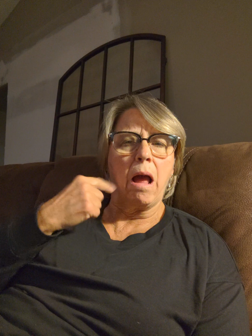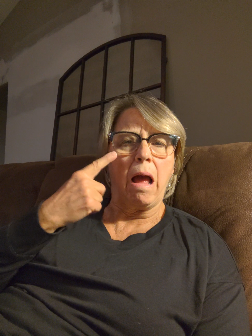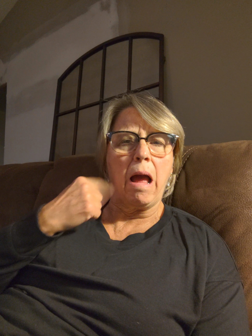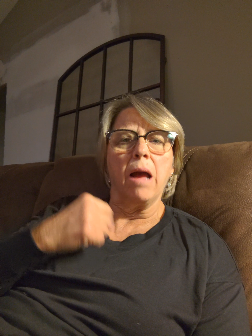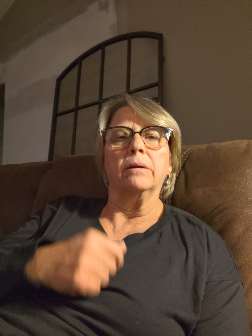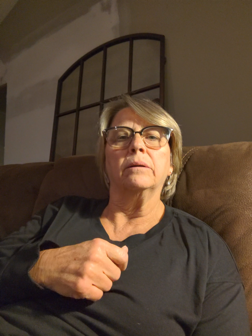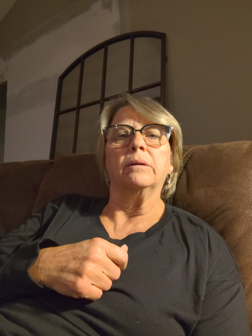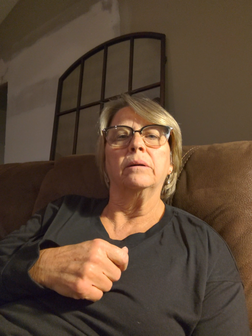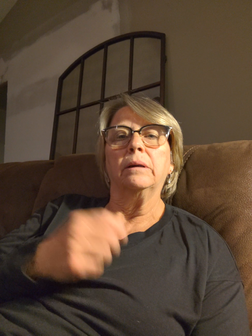cry